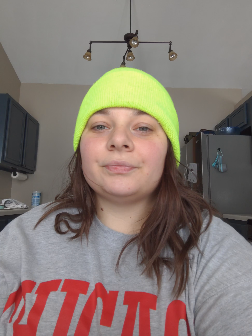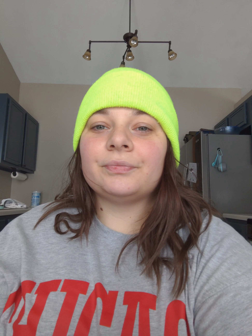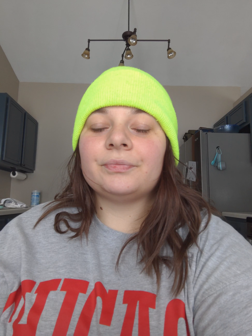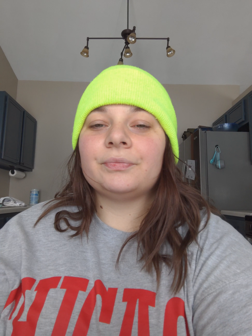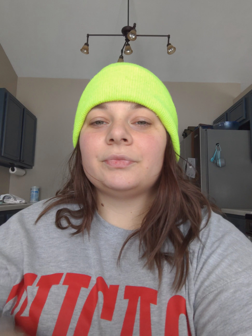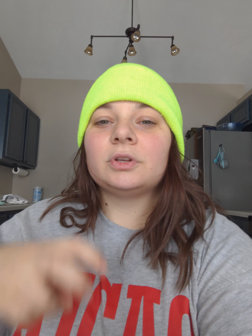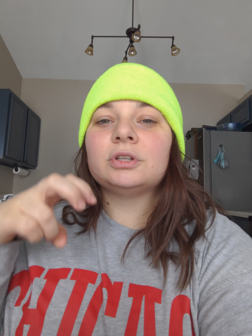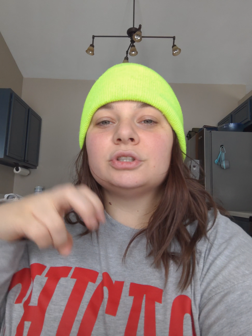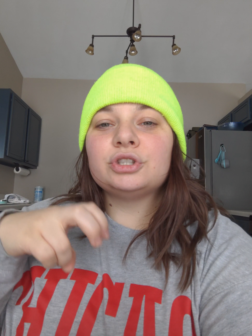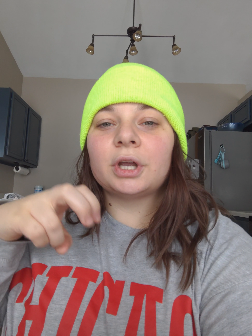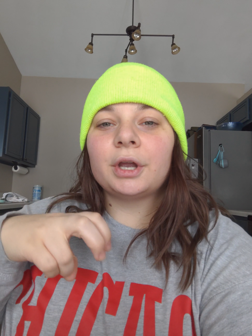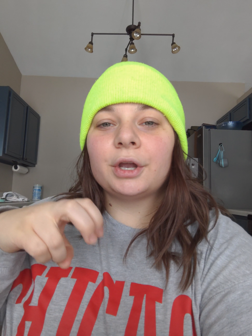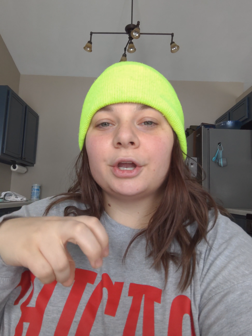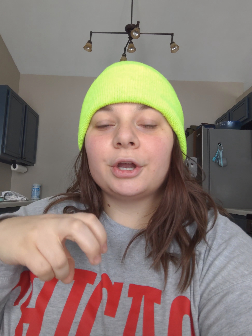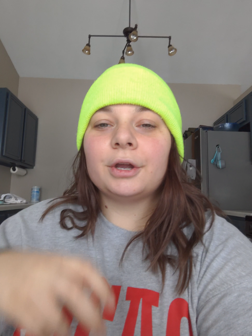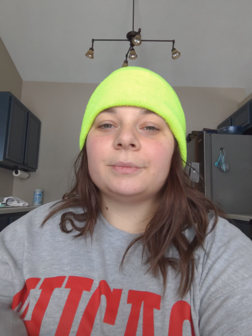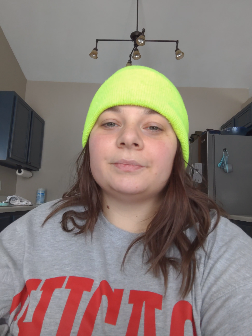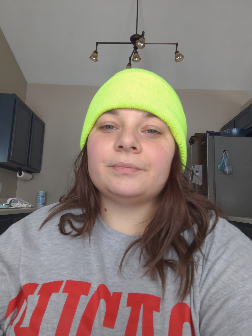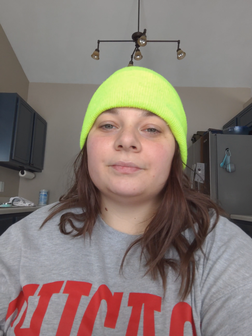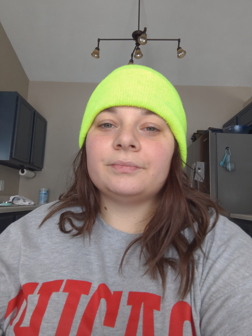chair